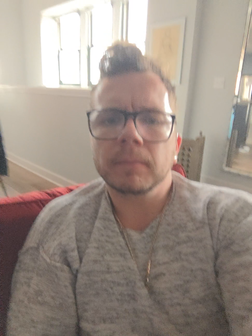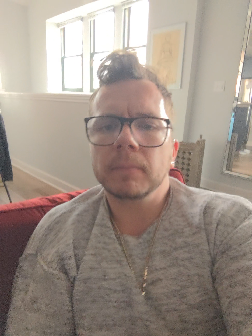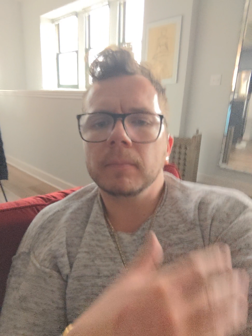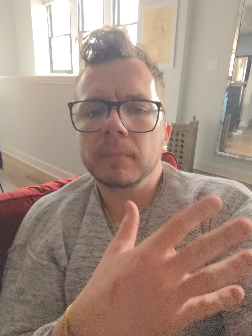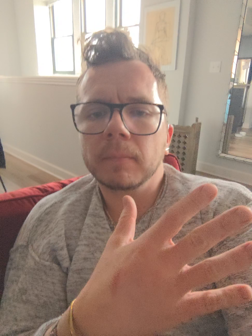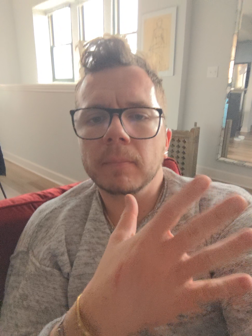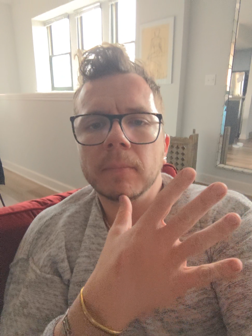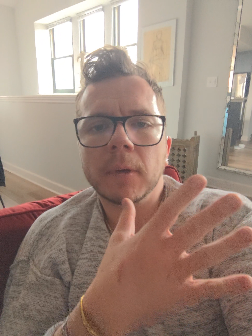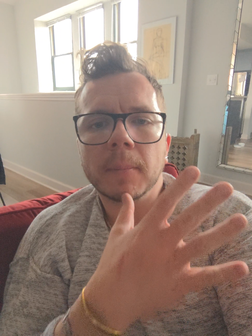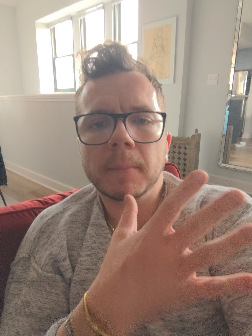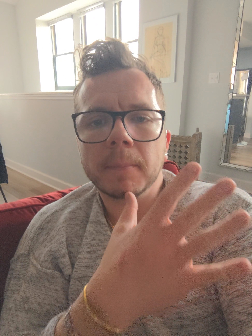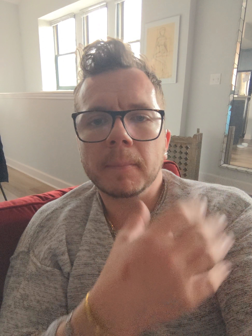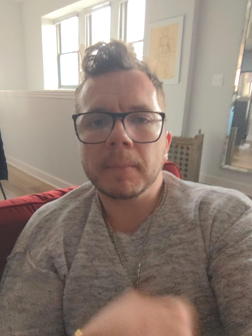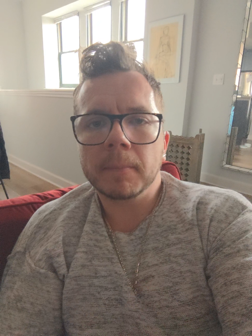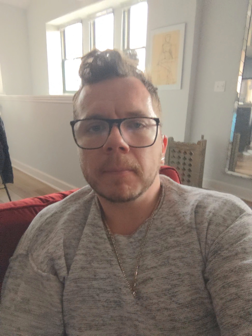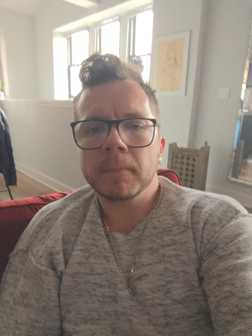mom